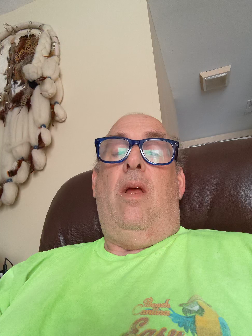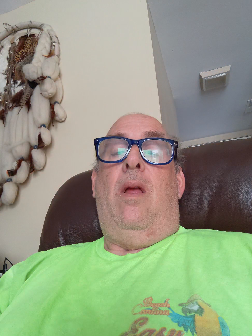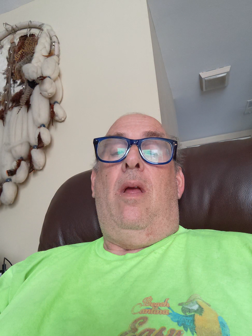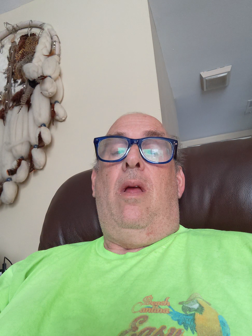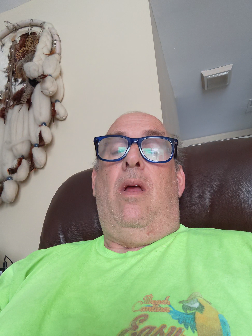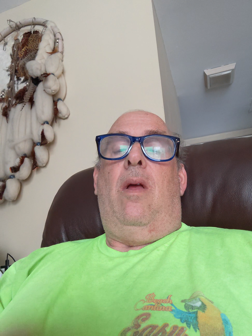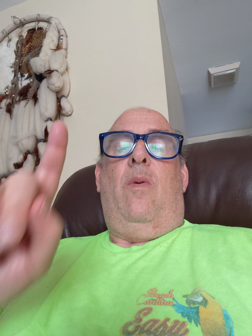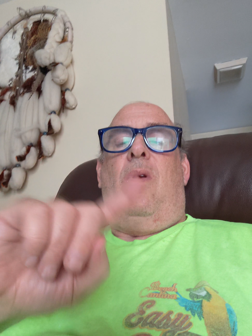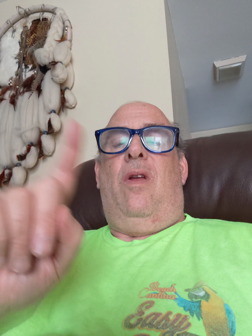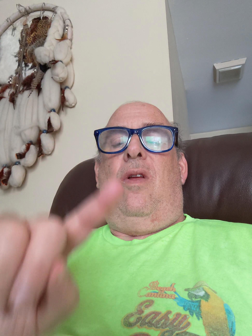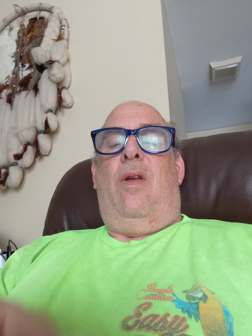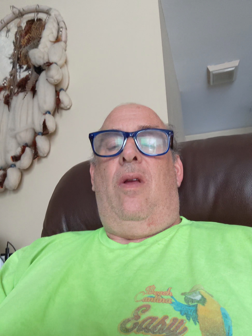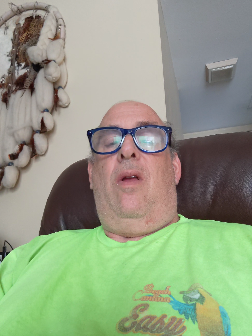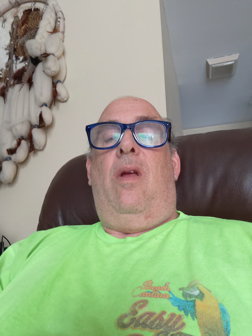where